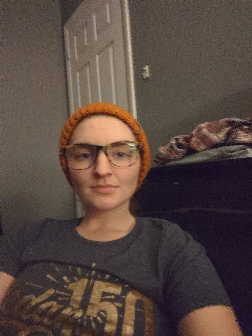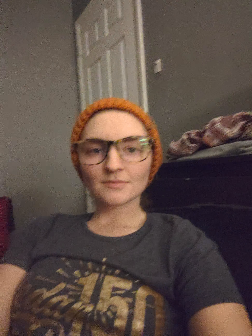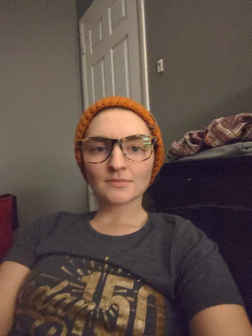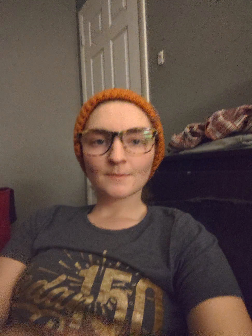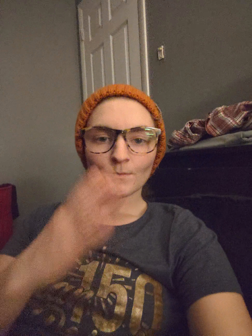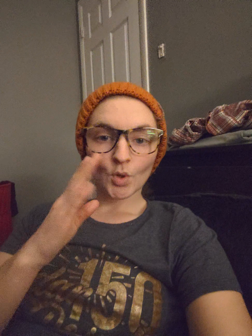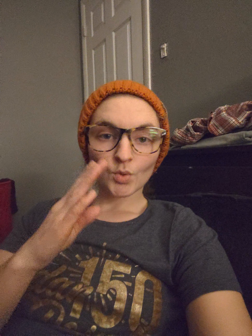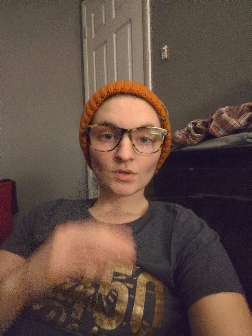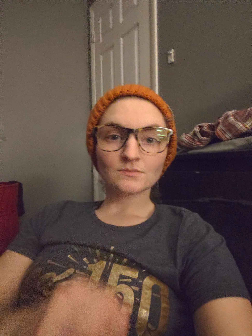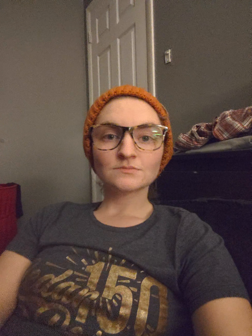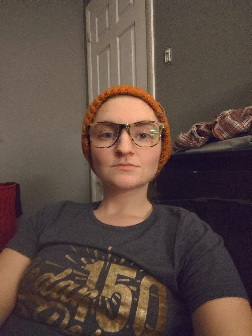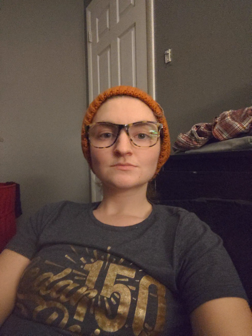blue